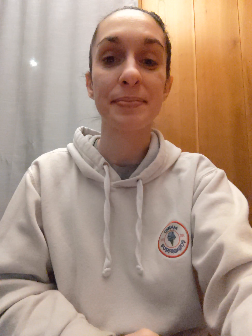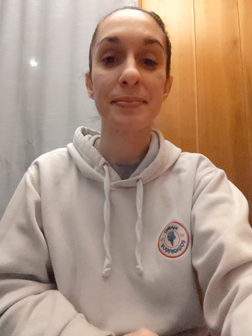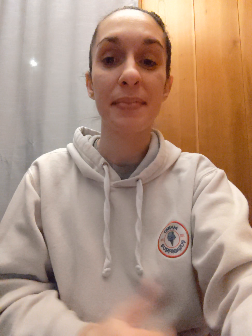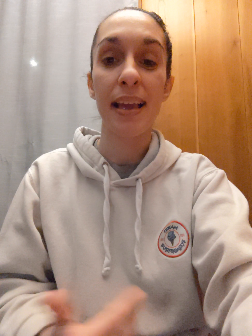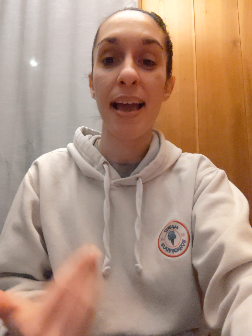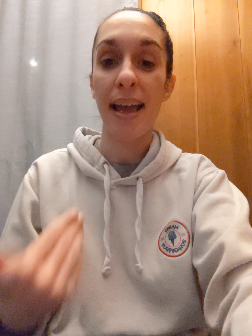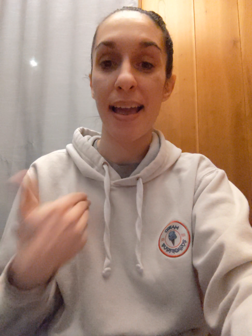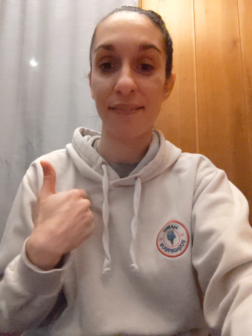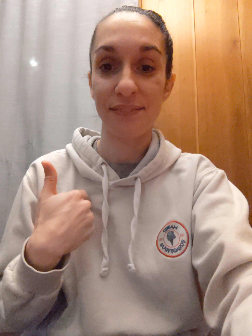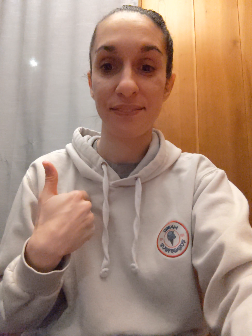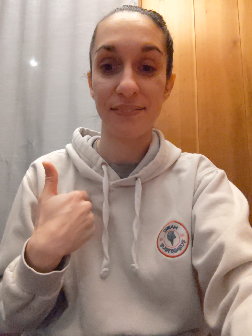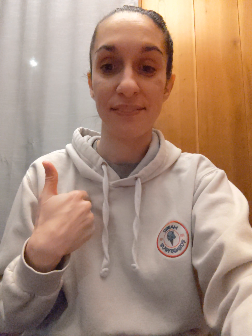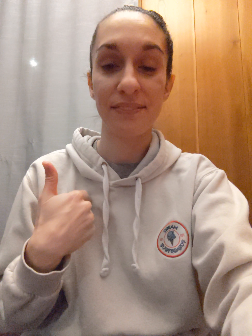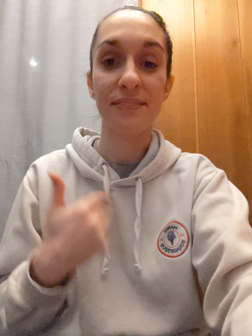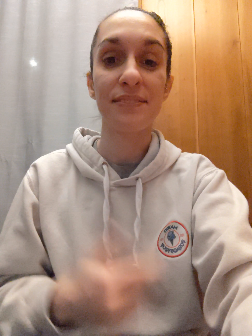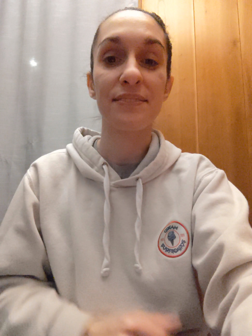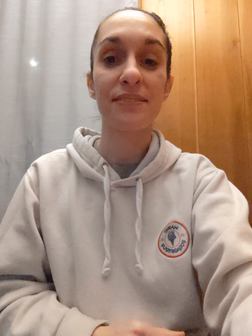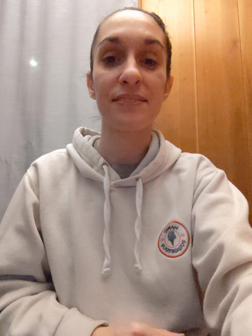have